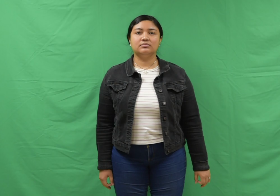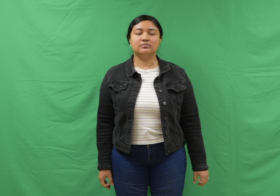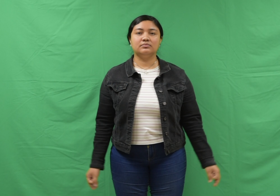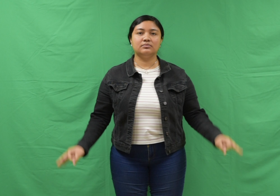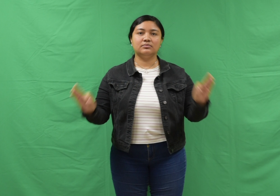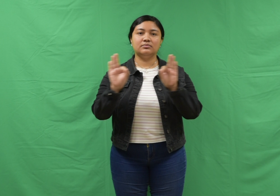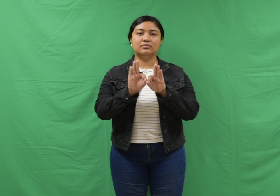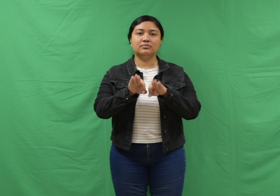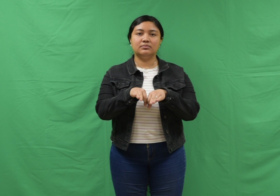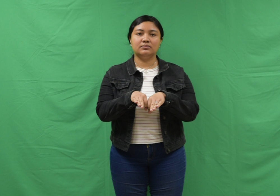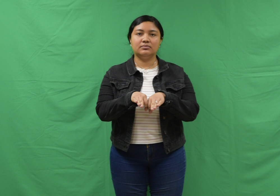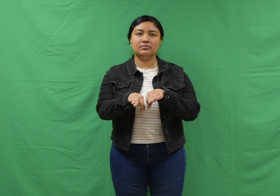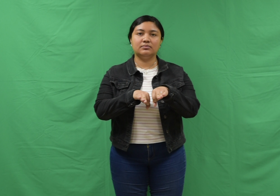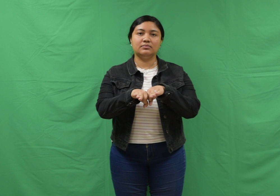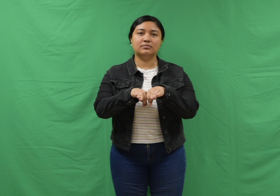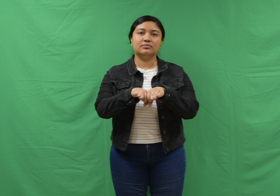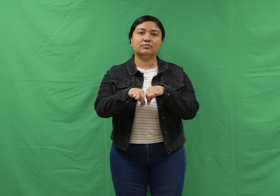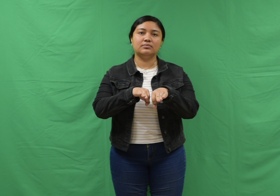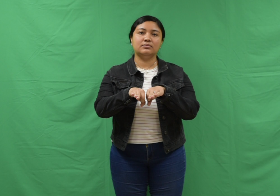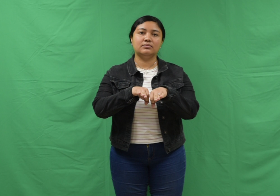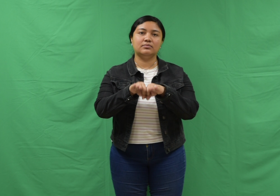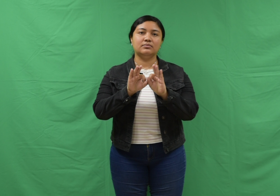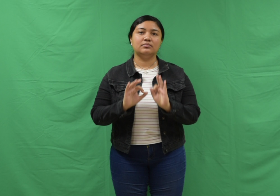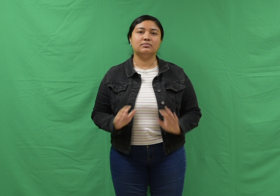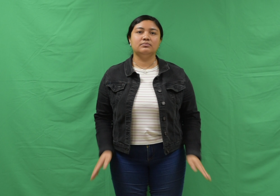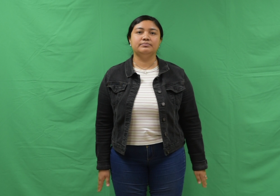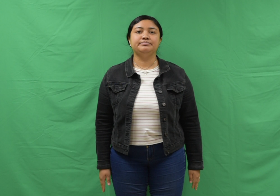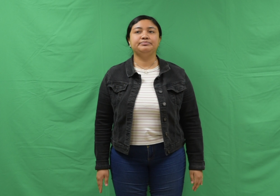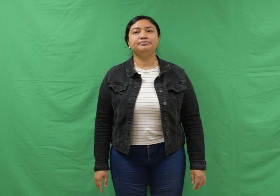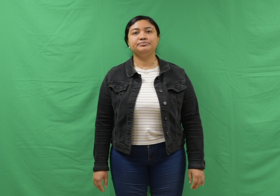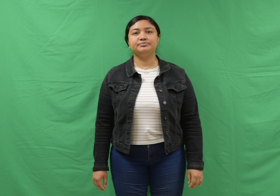trabajo